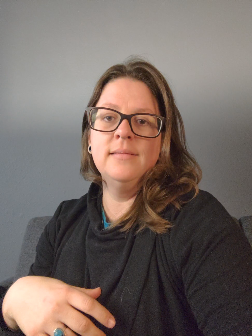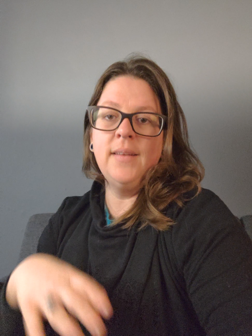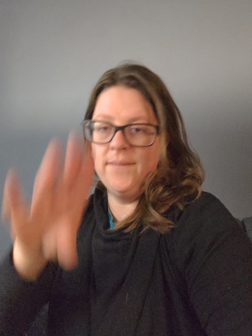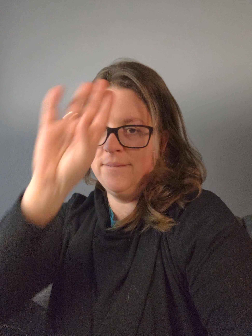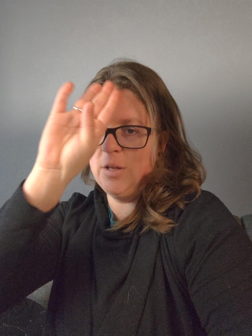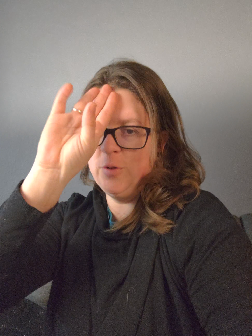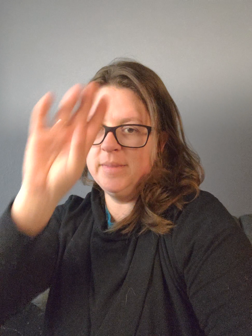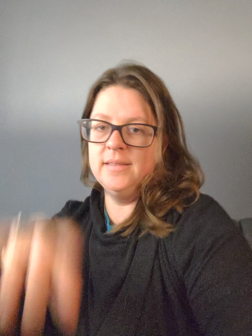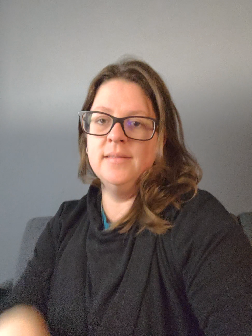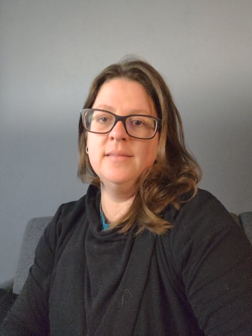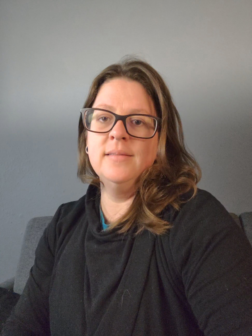fireman